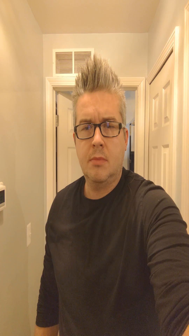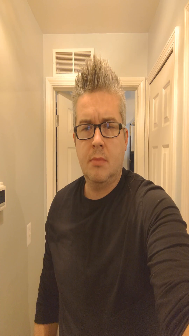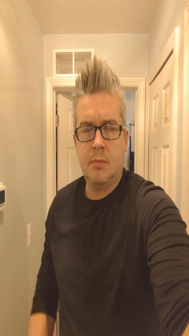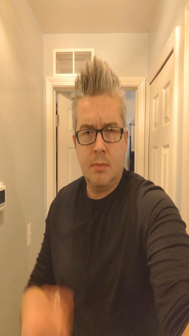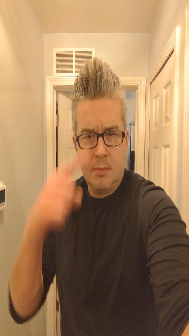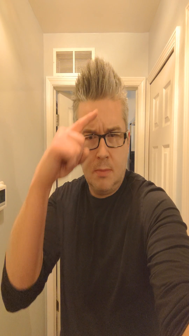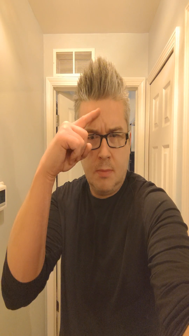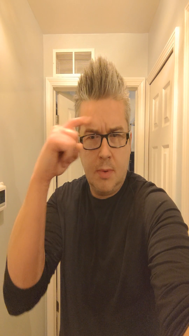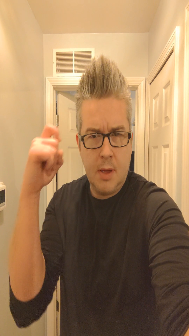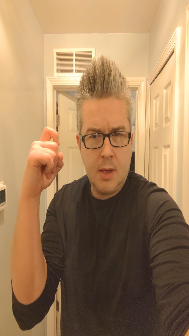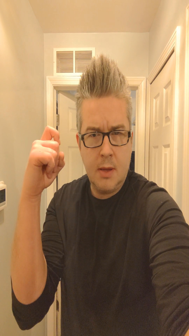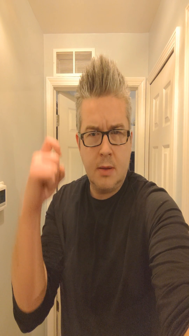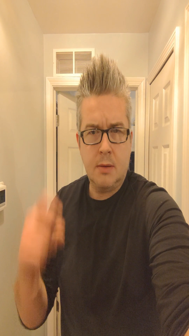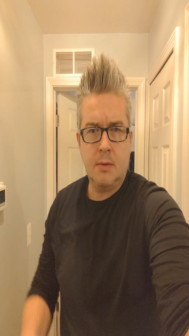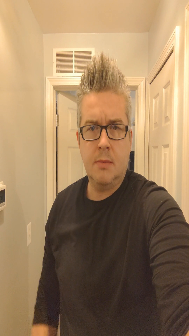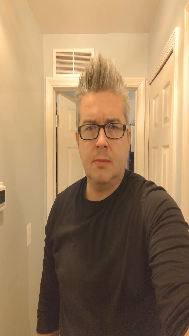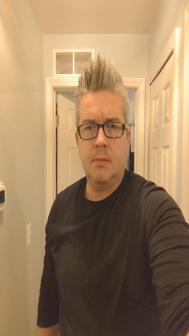because